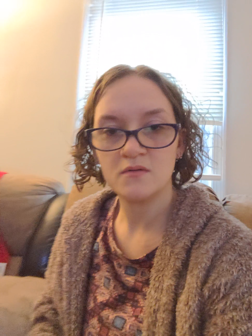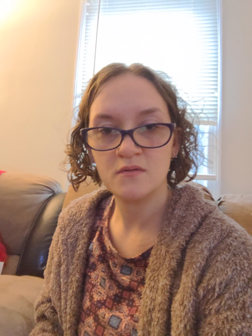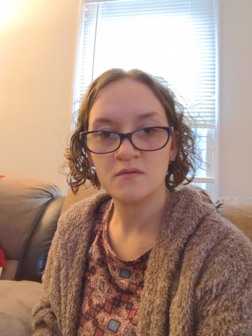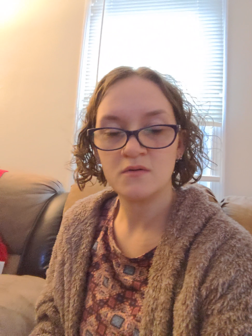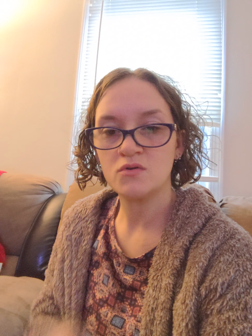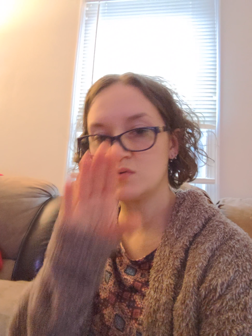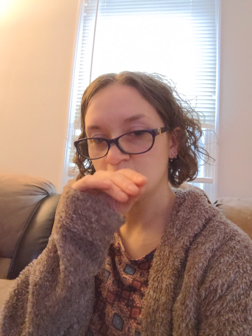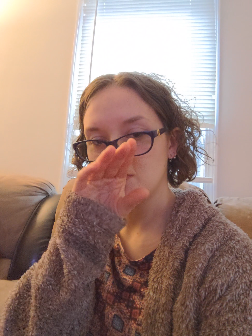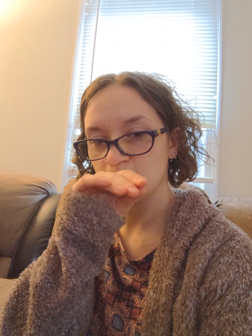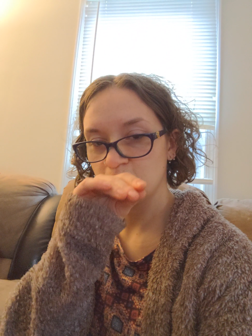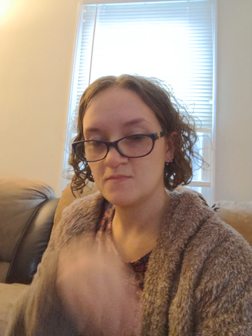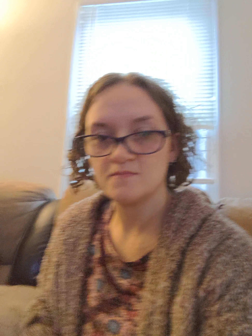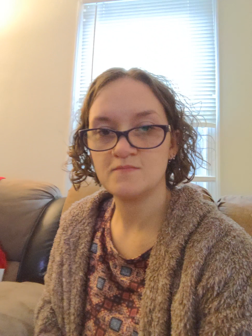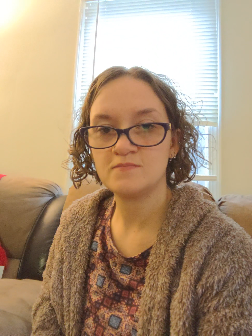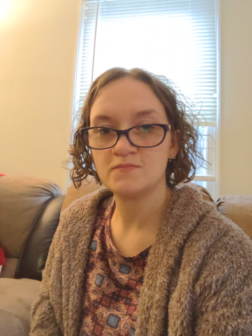goose